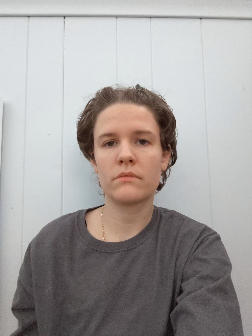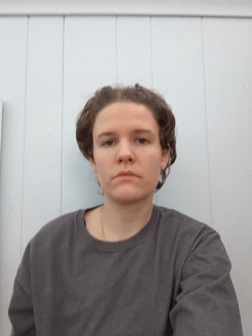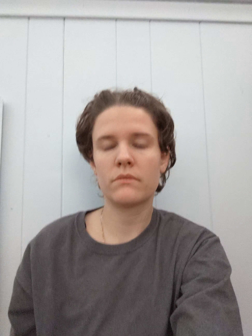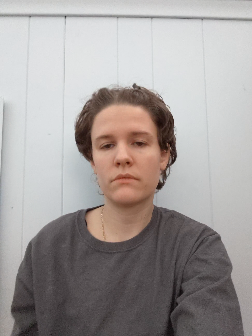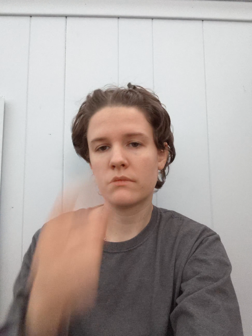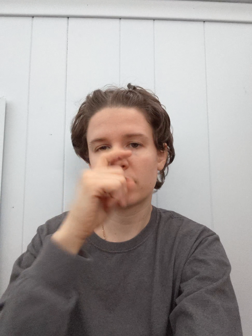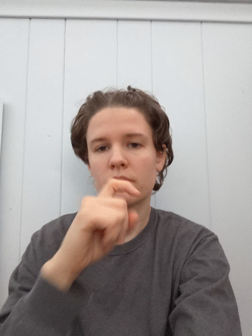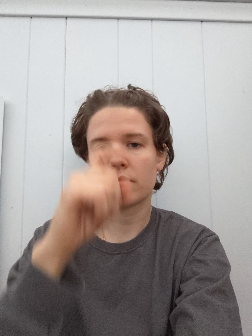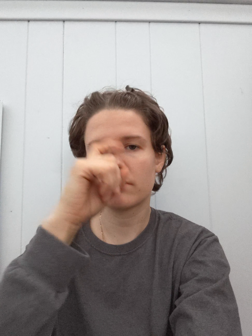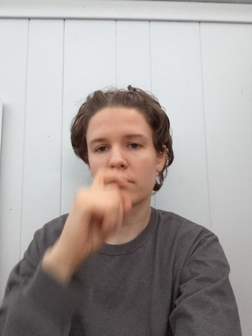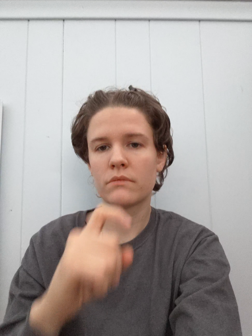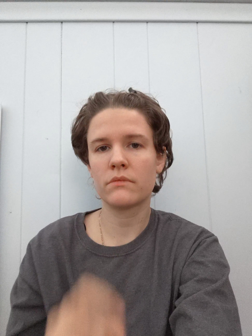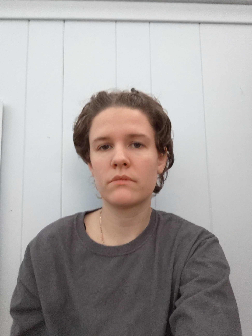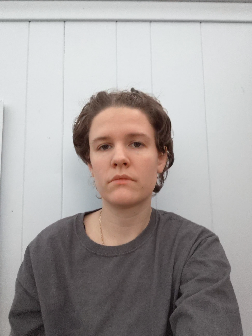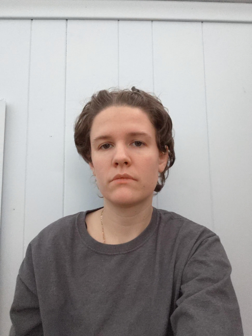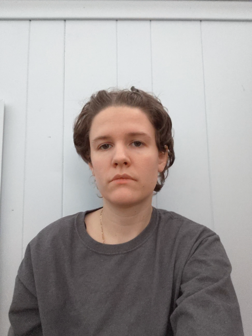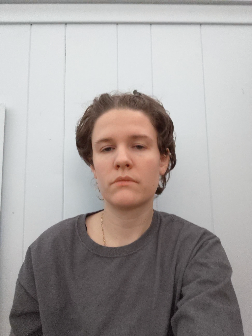doll